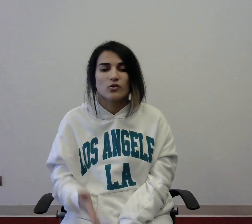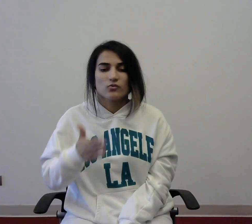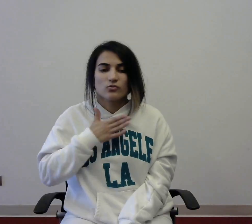mənə